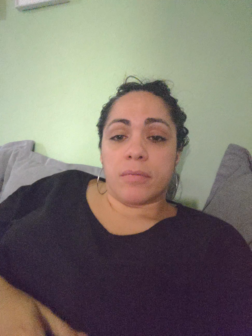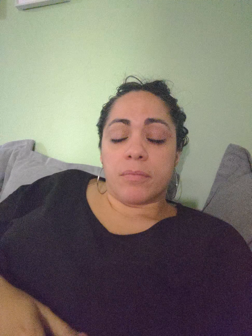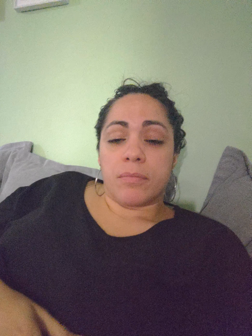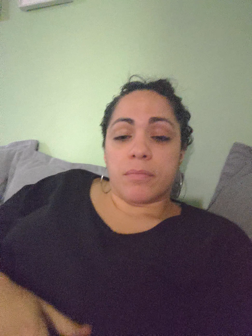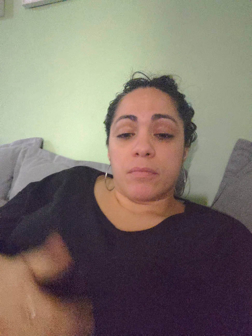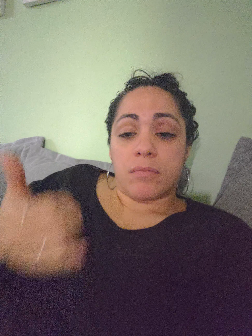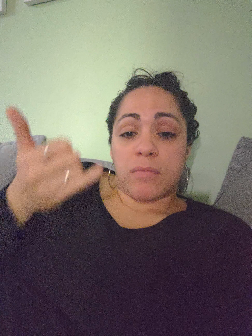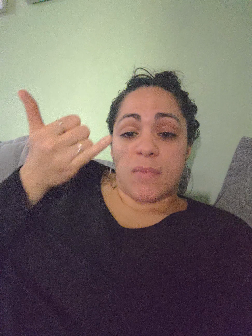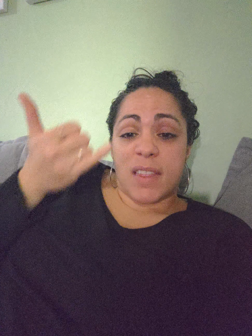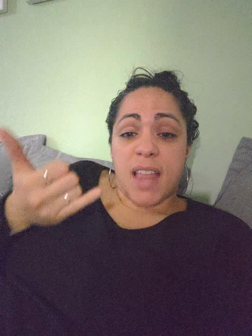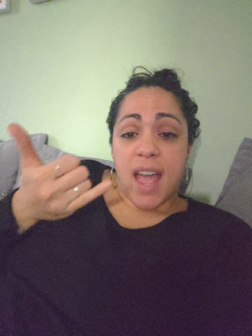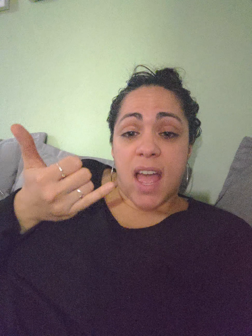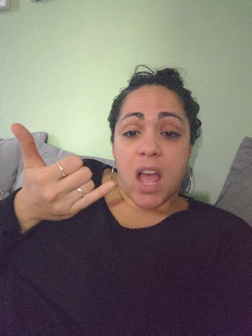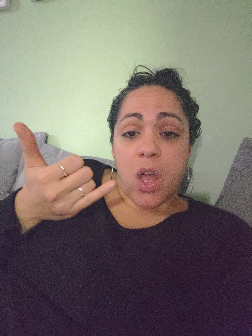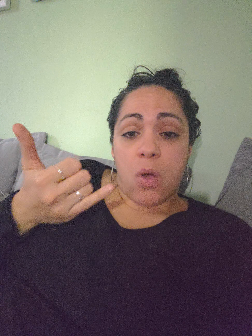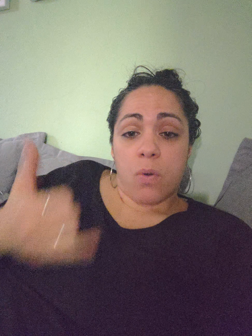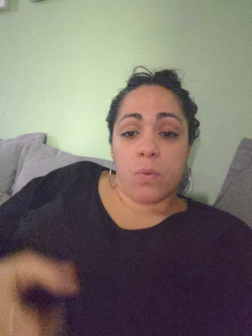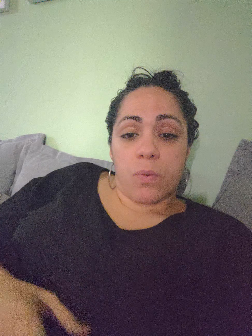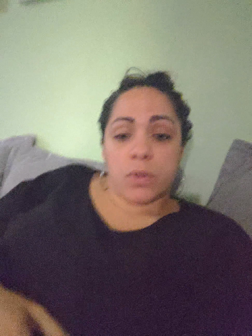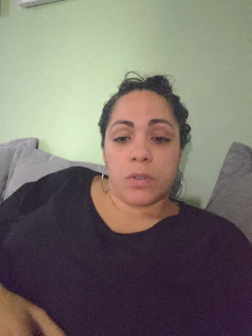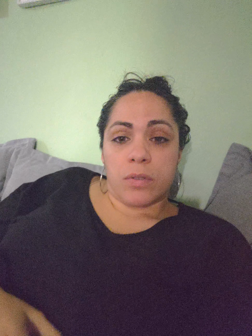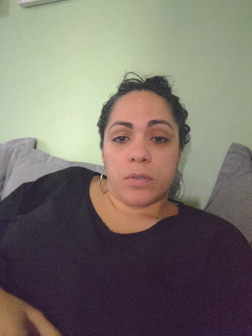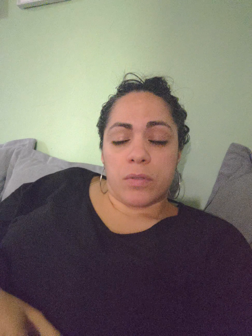now